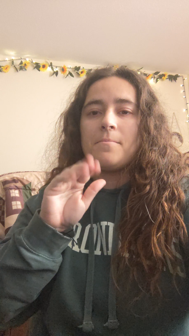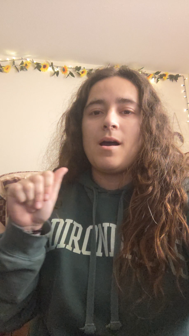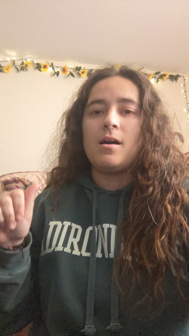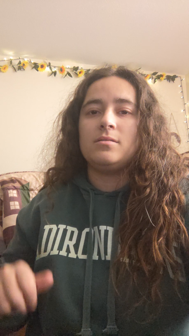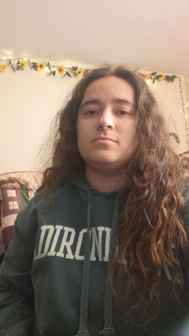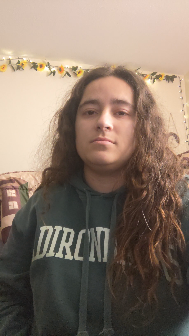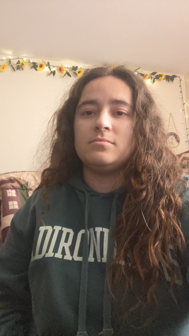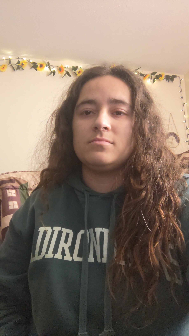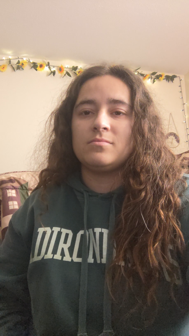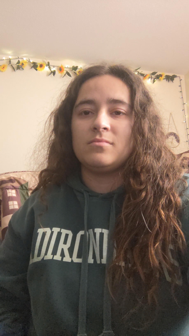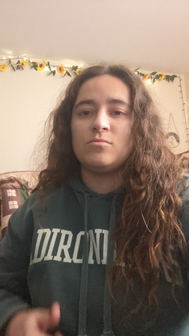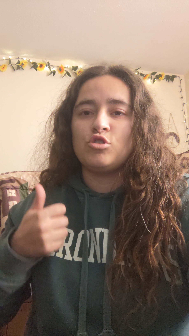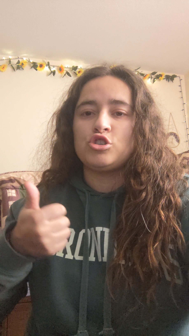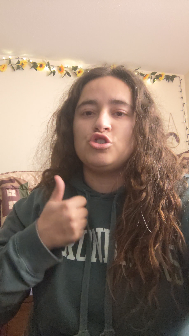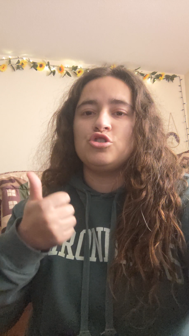chase